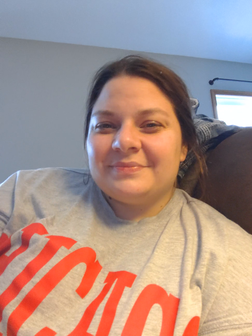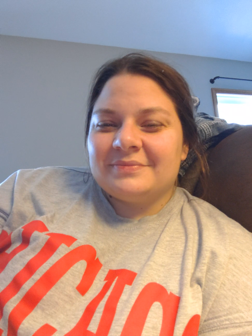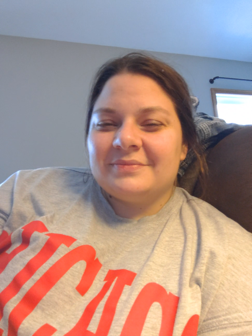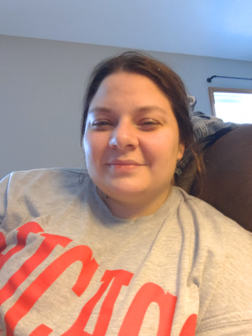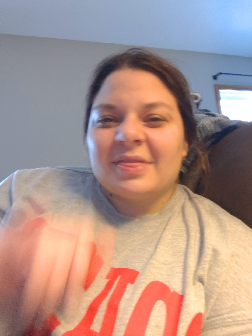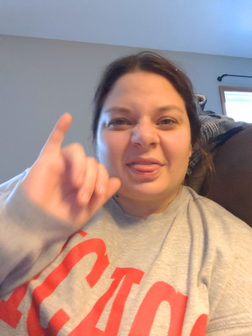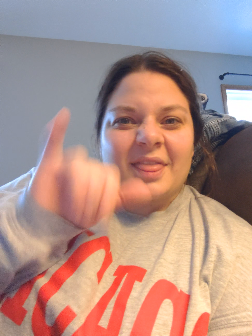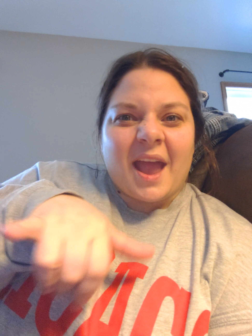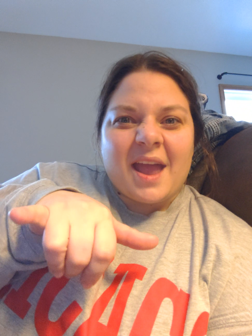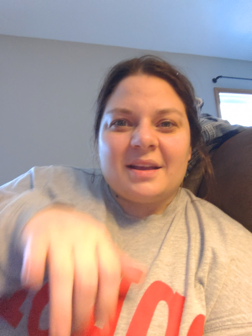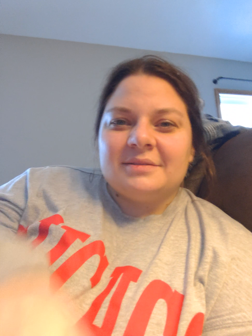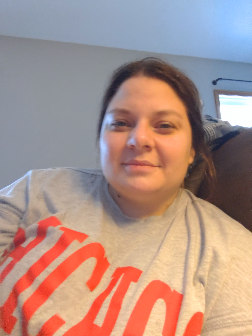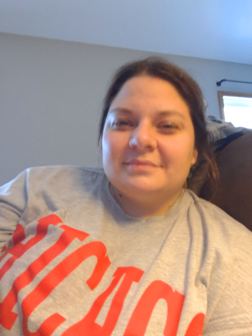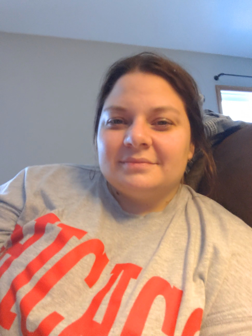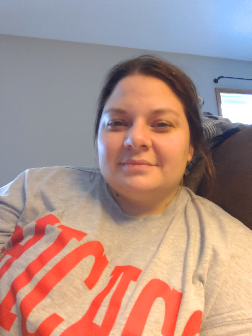that